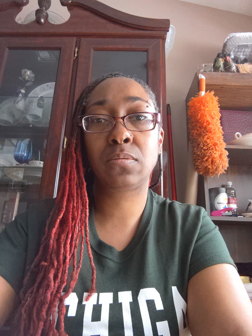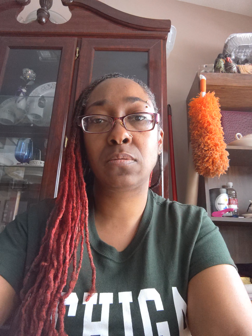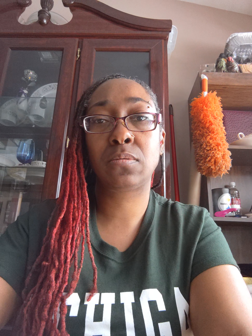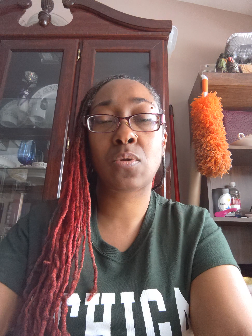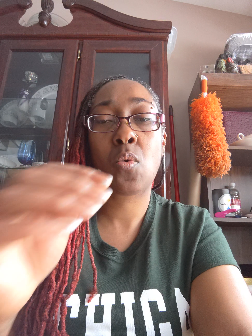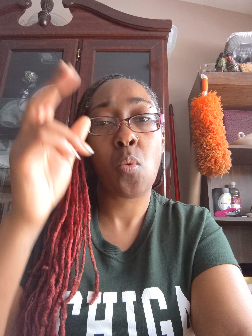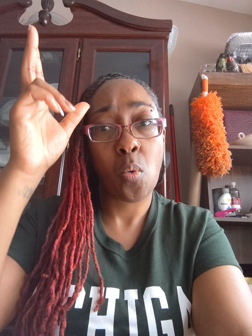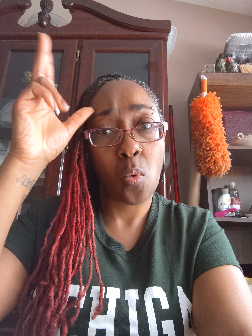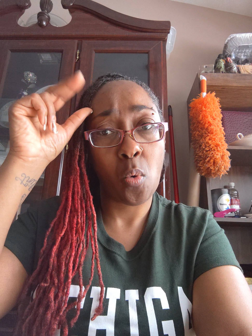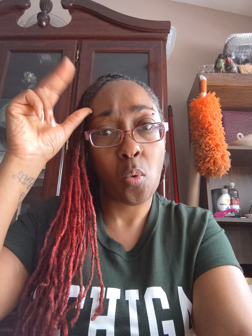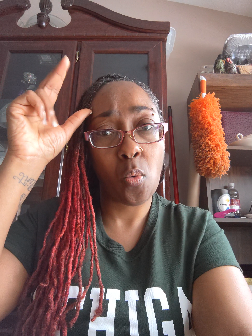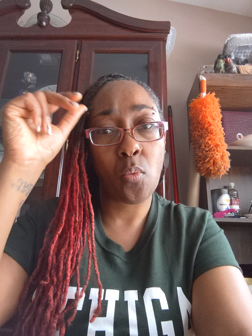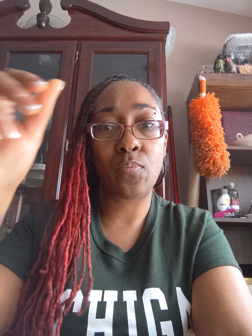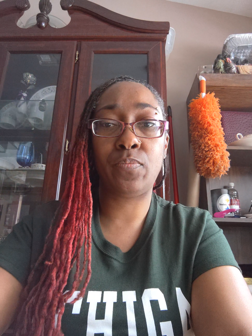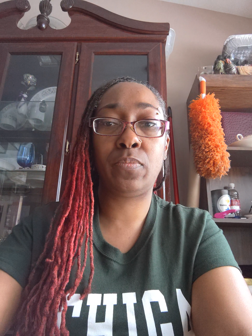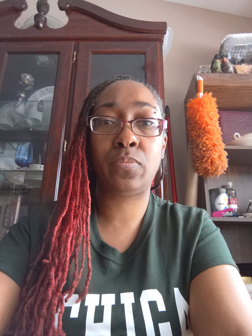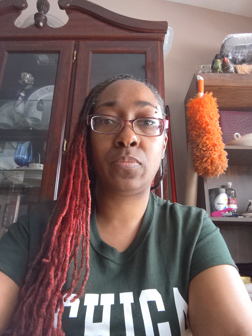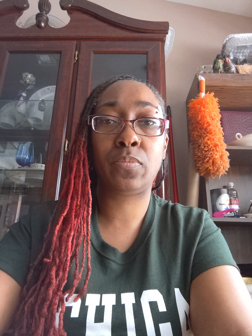horse